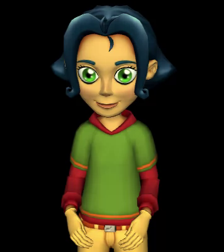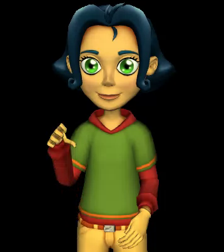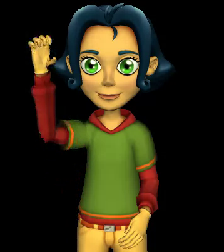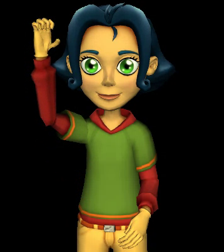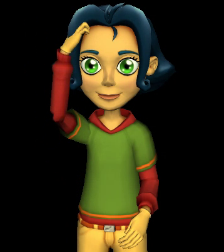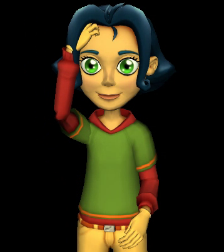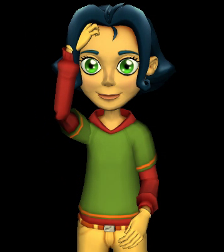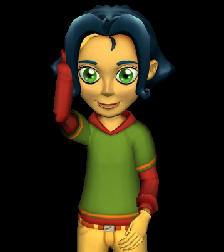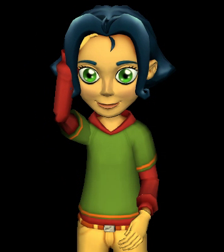أوت